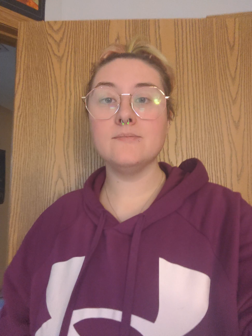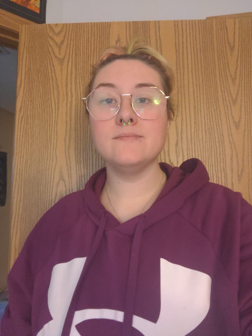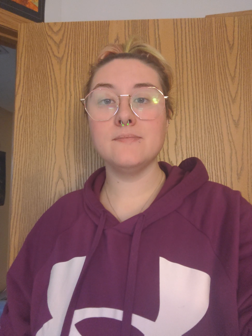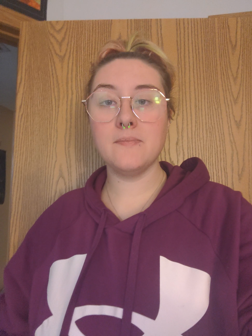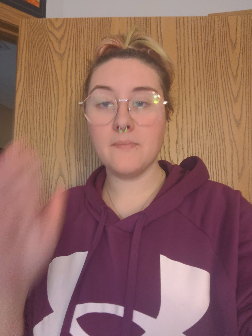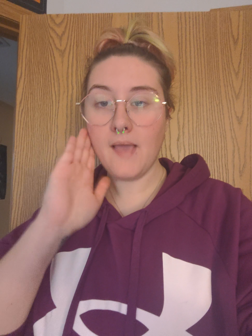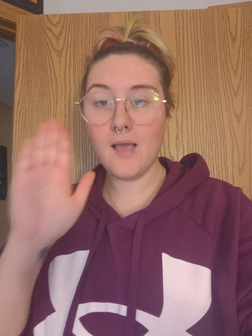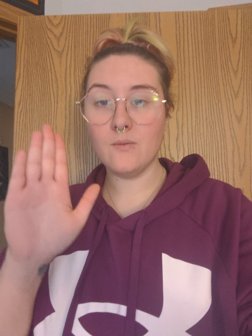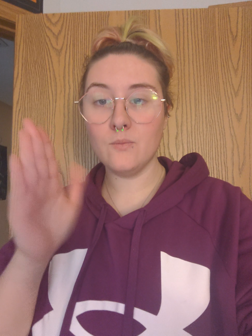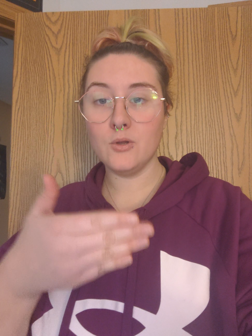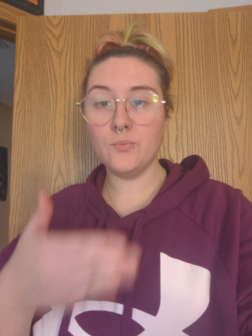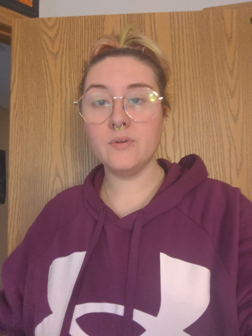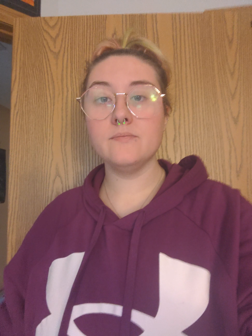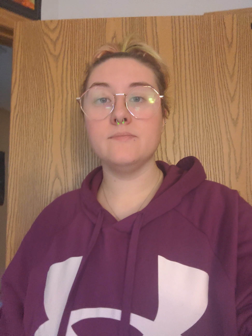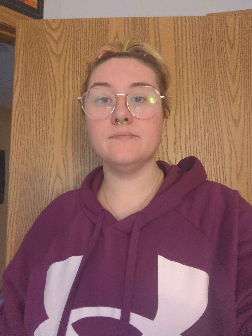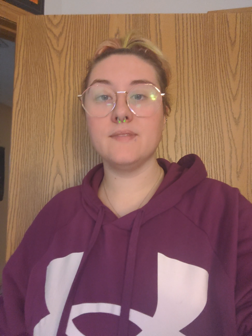bedroom